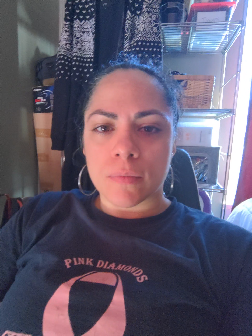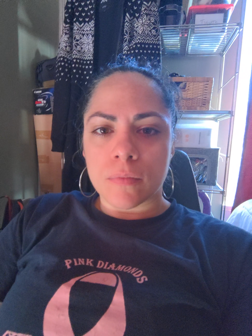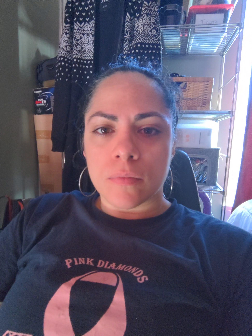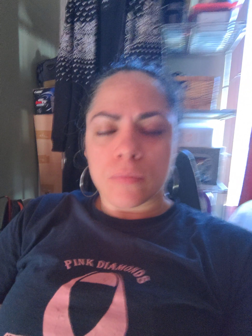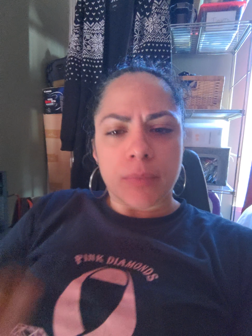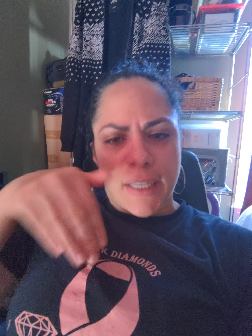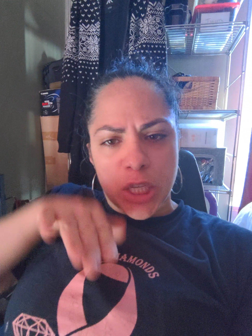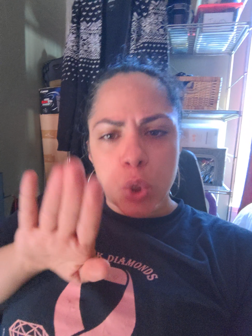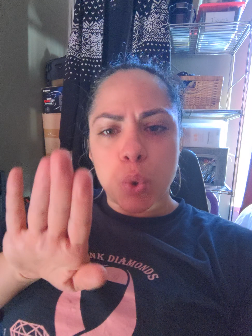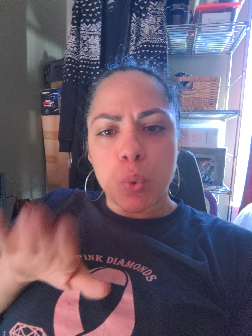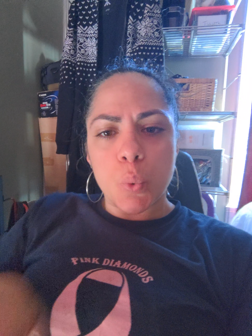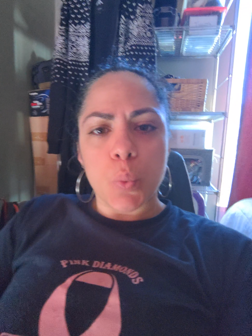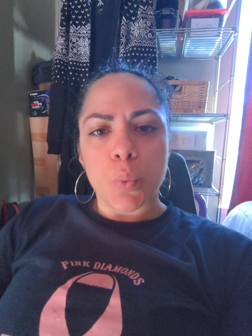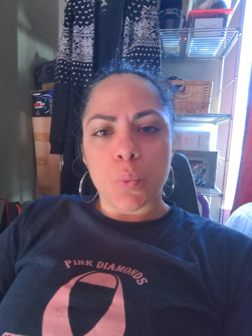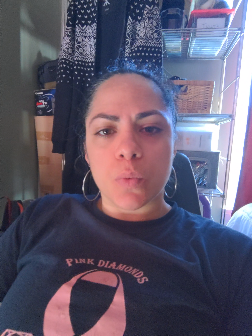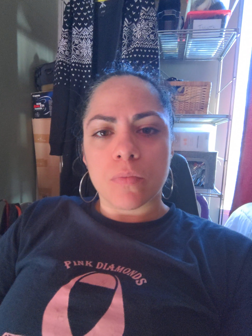into